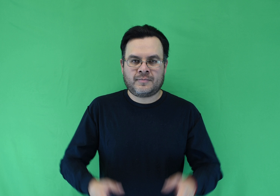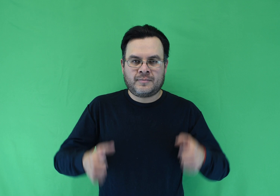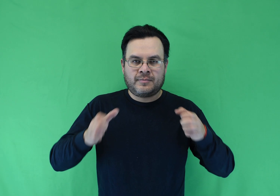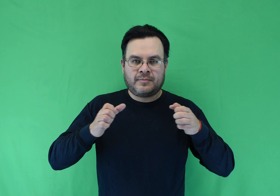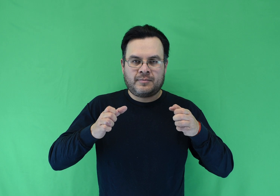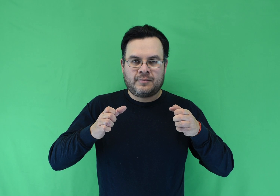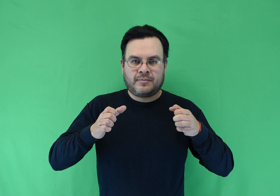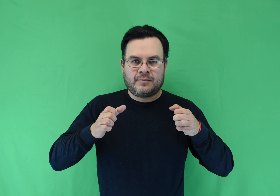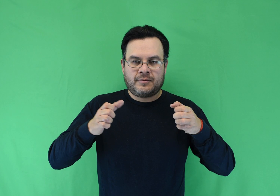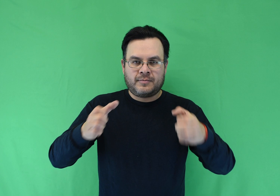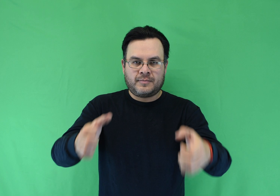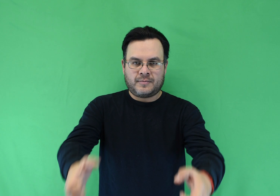estar